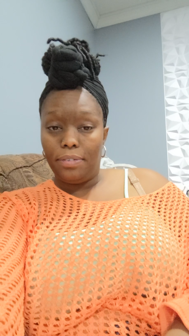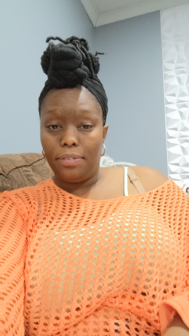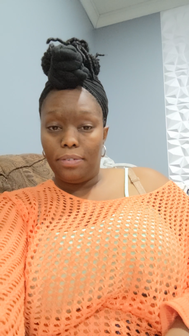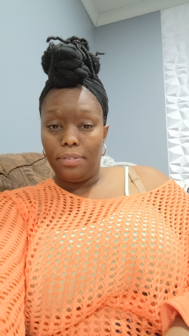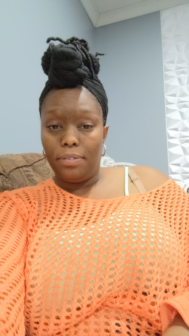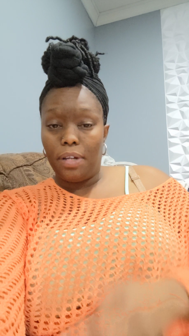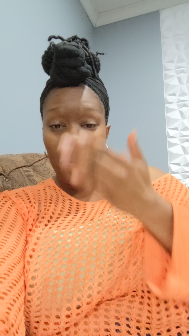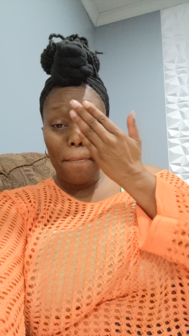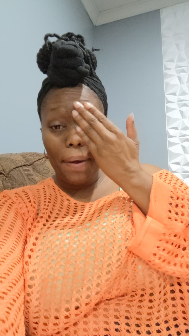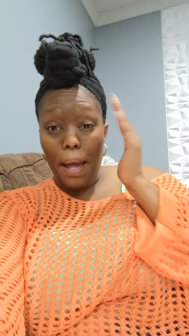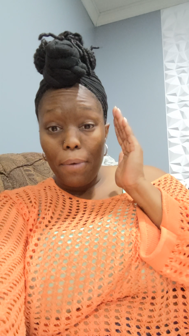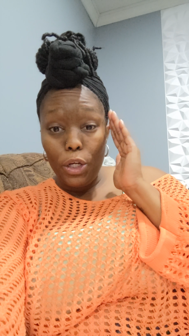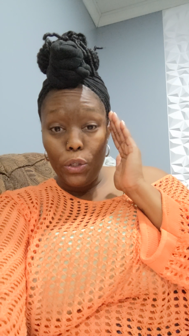peekaboo